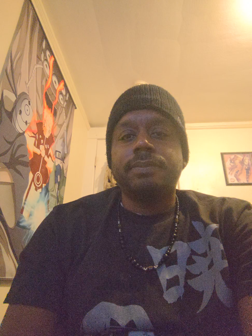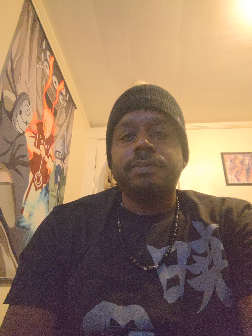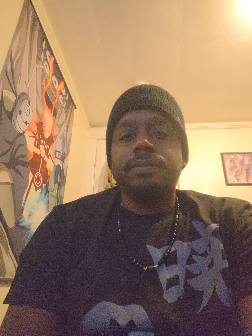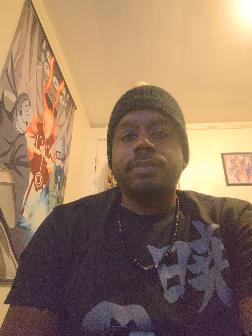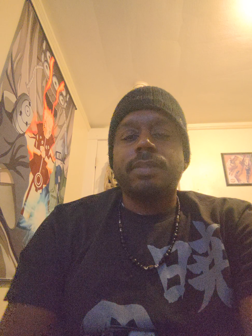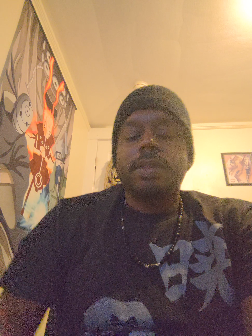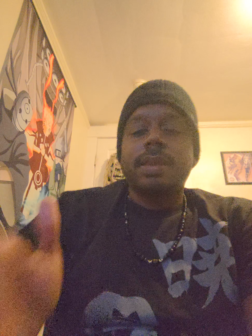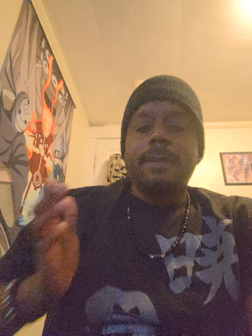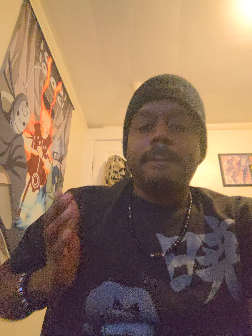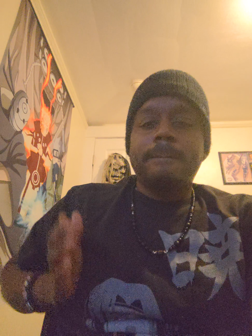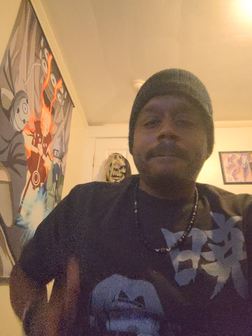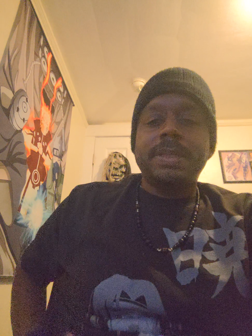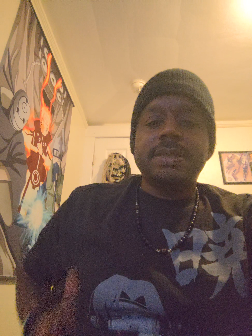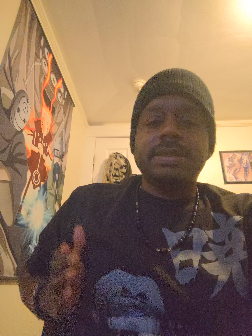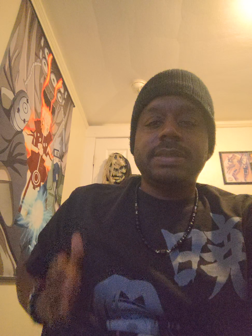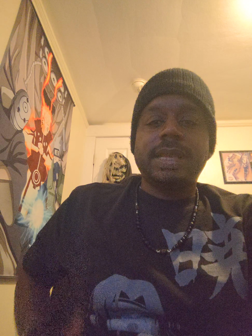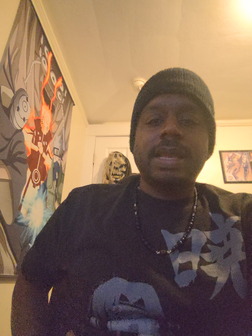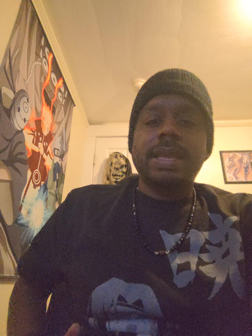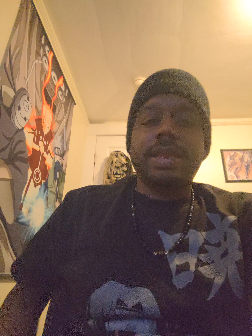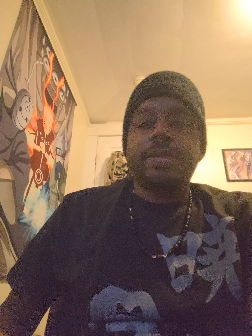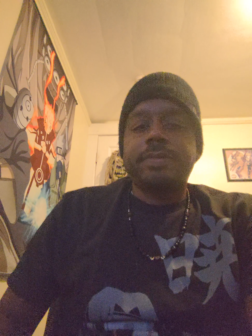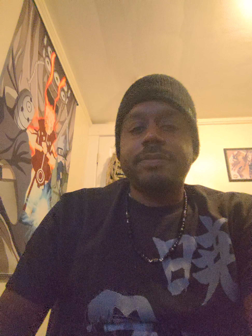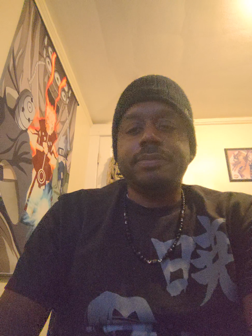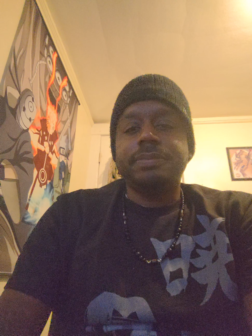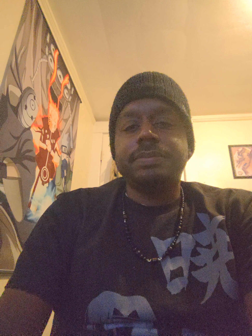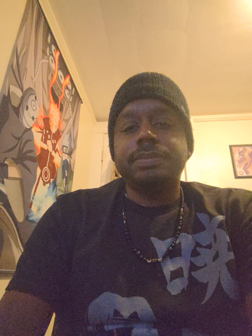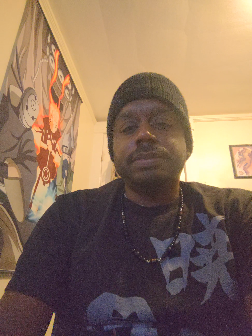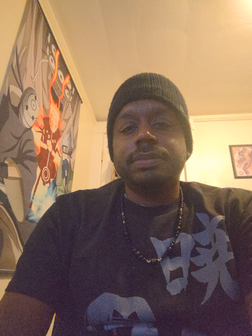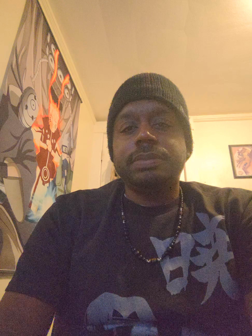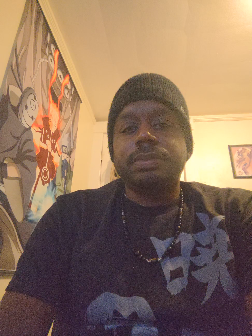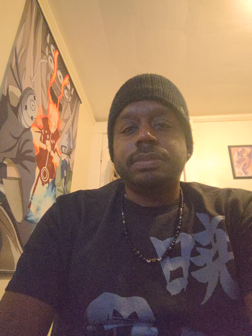beside